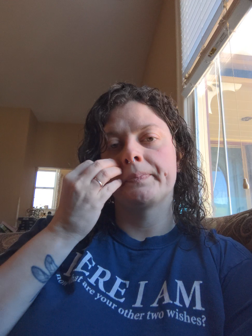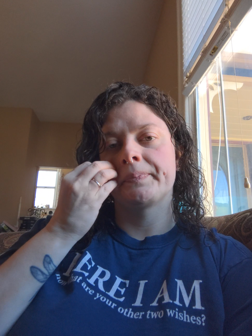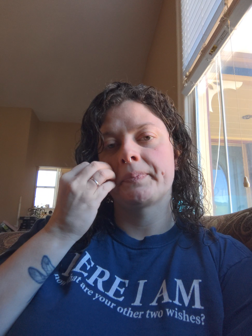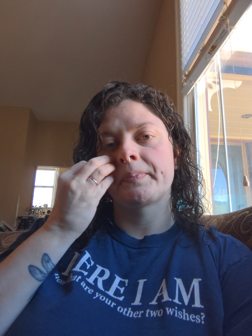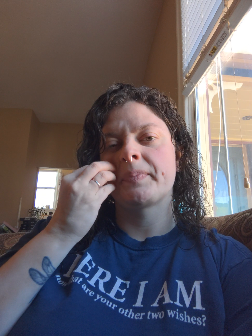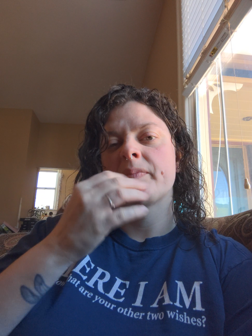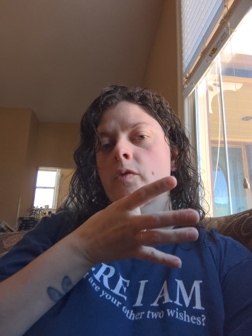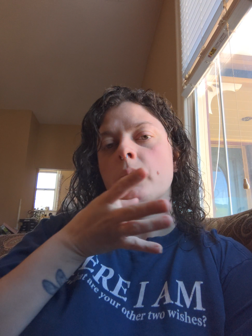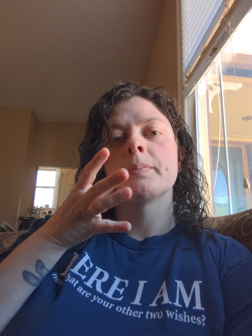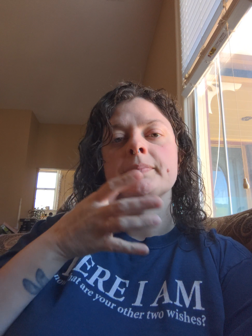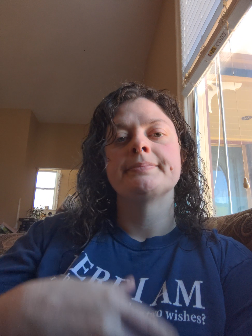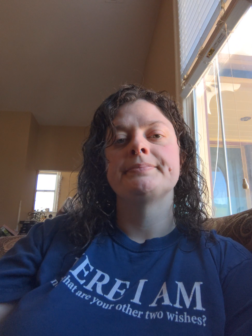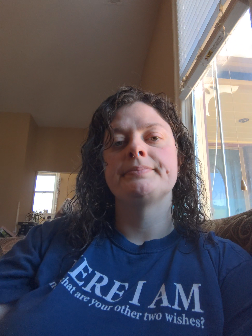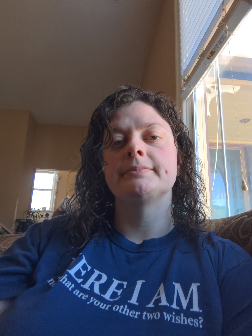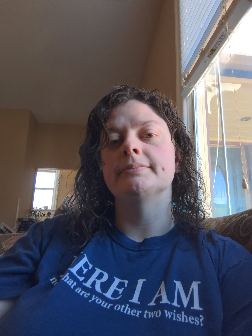farm